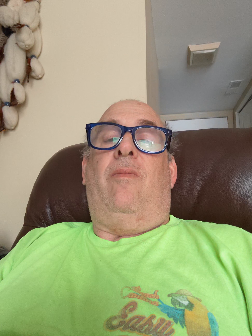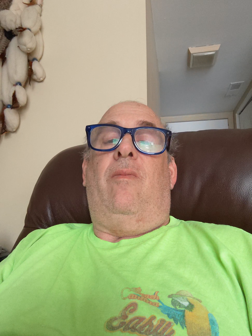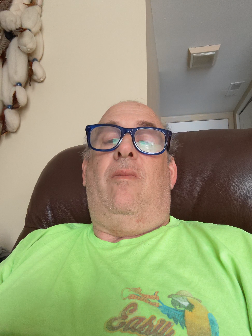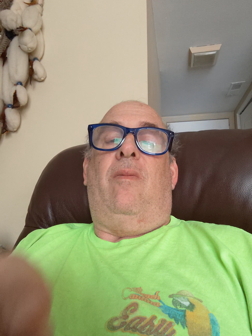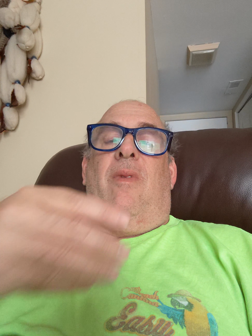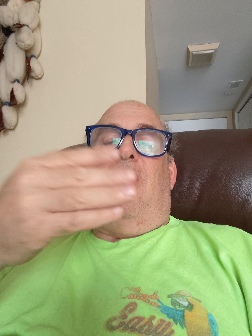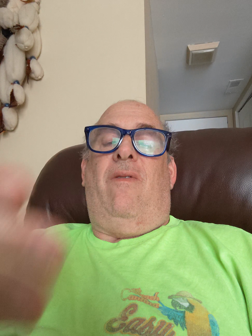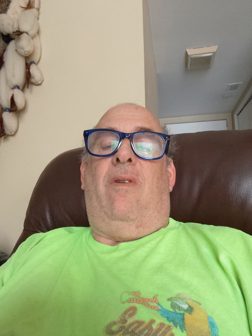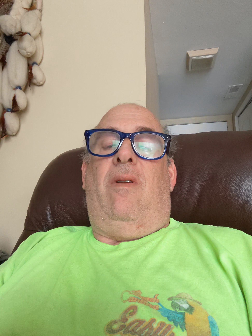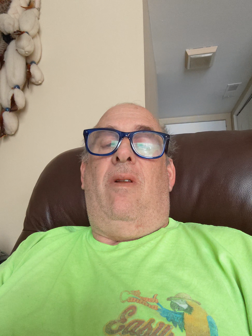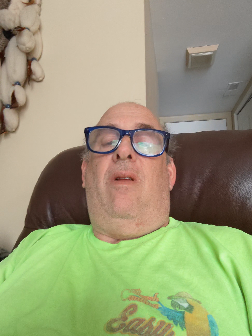give